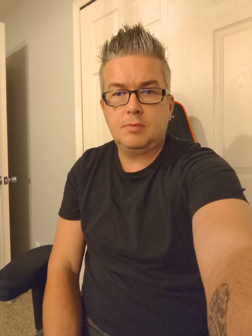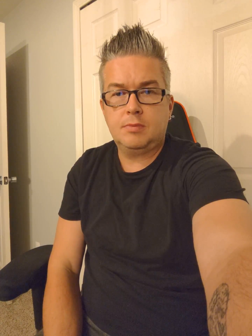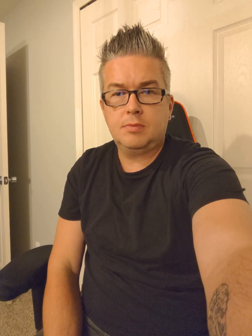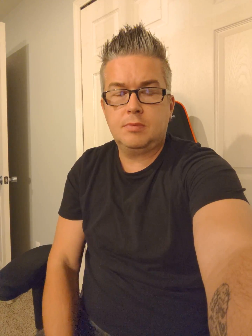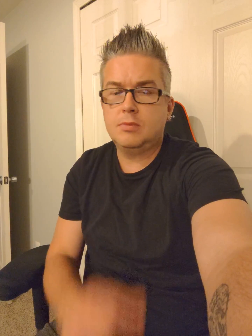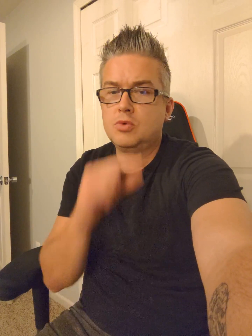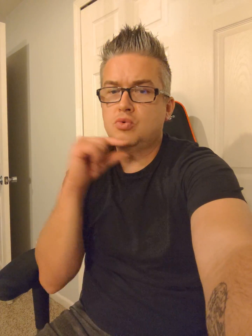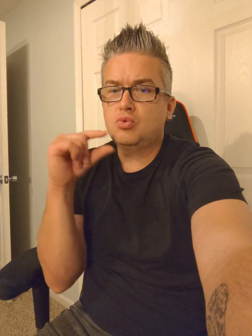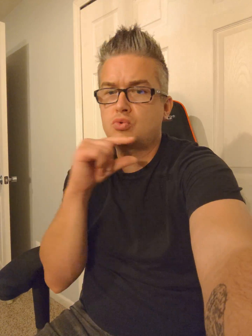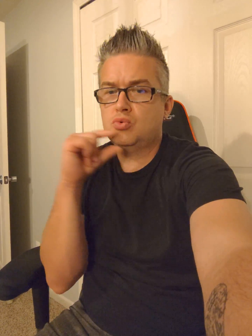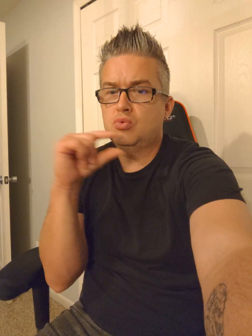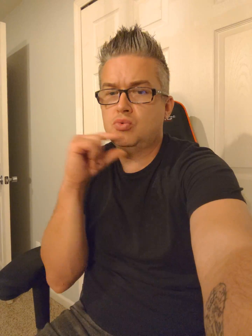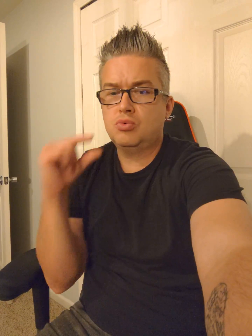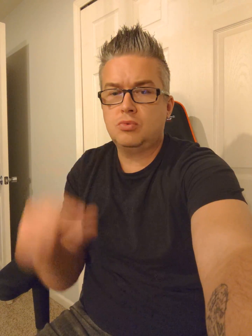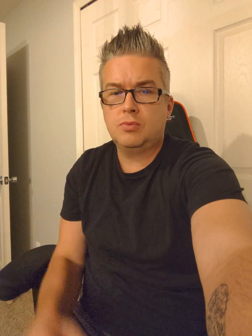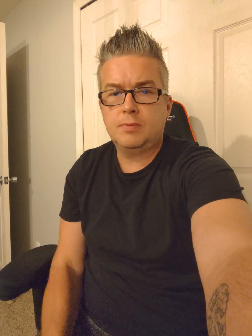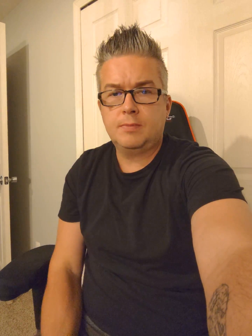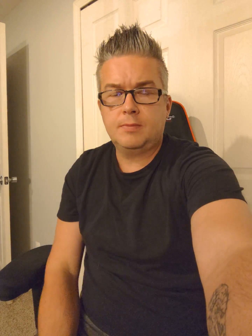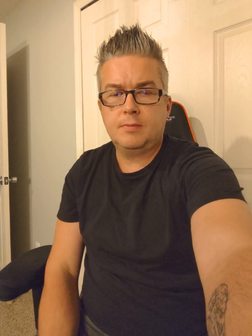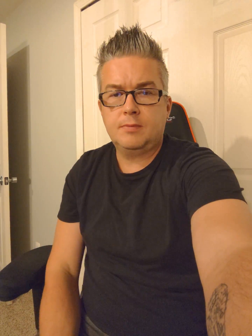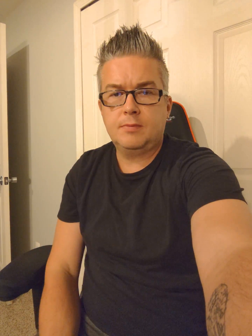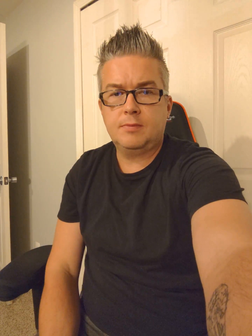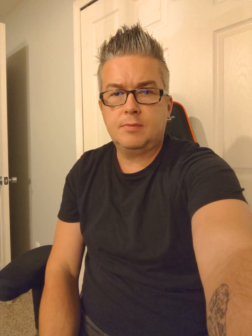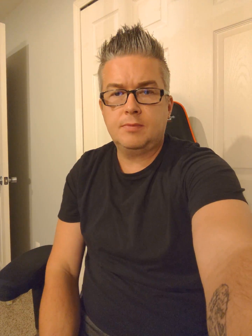glue